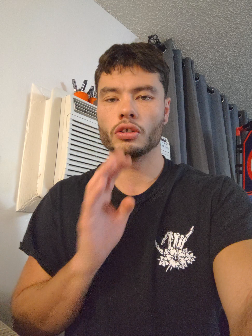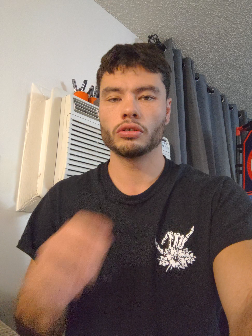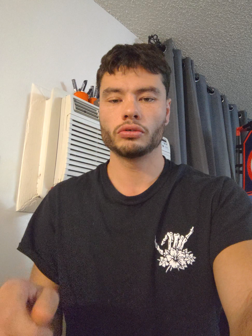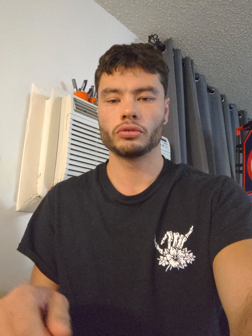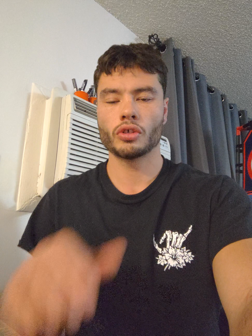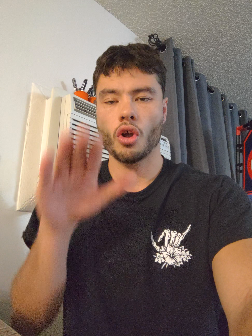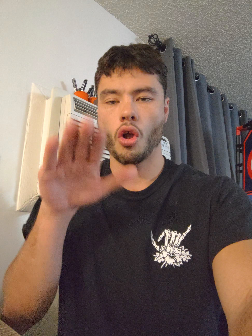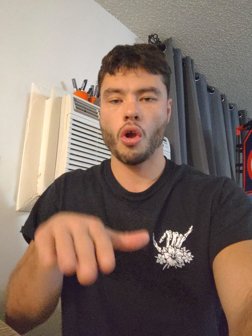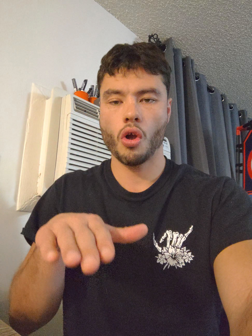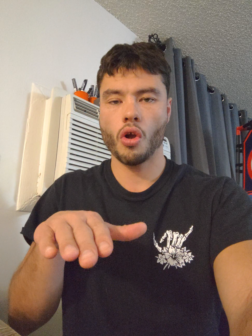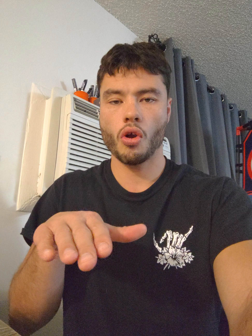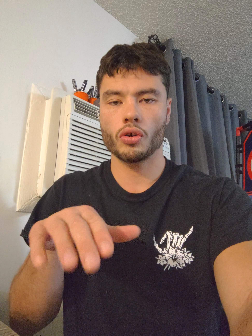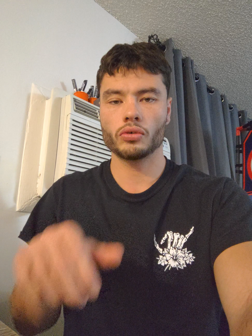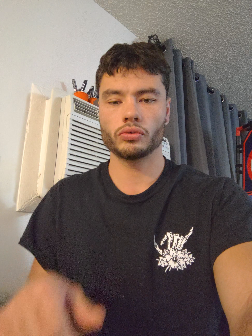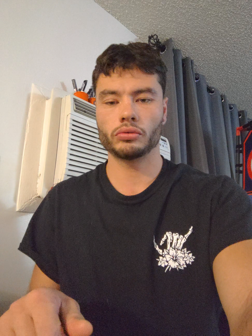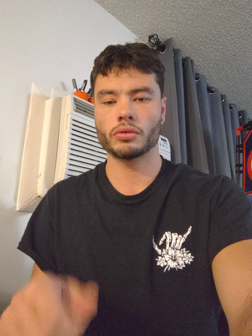on